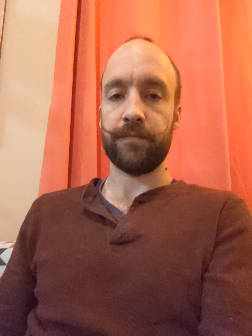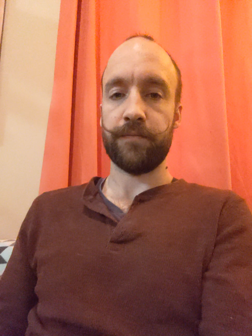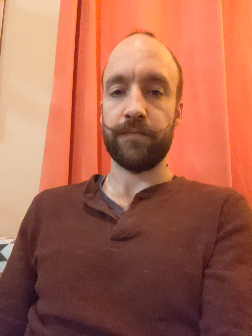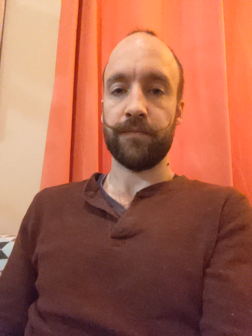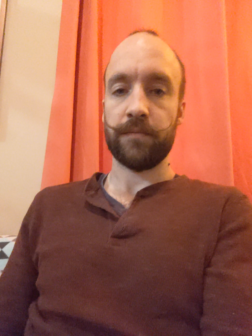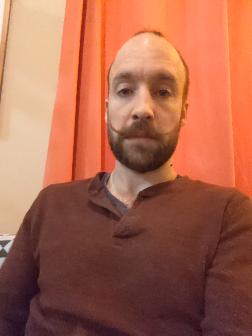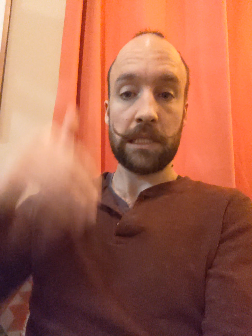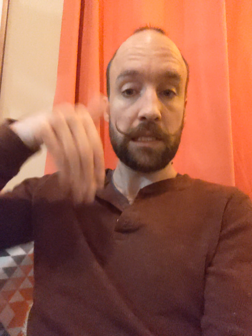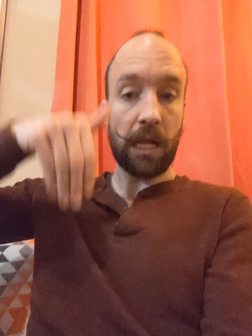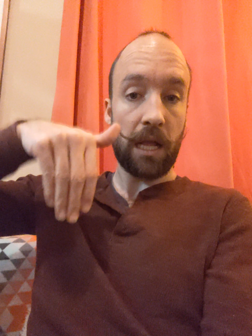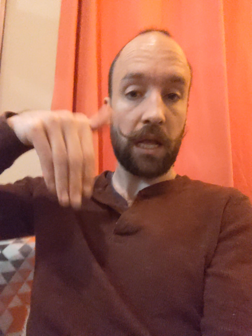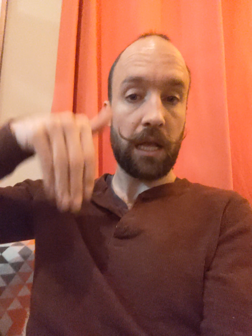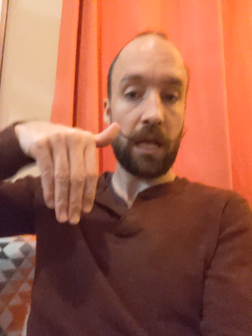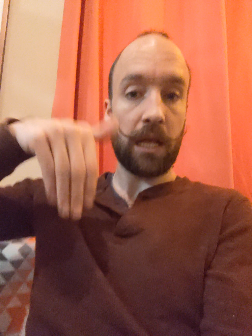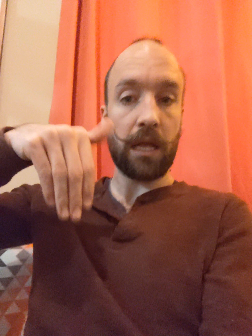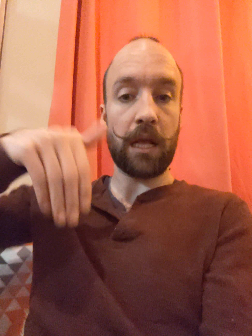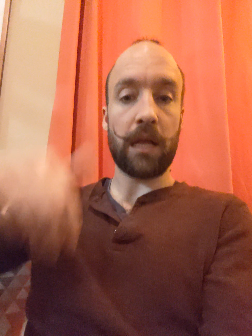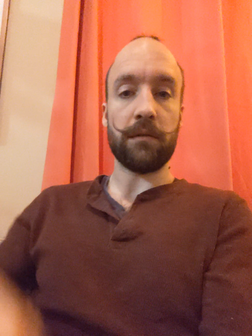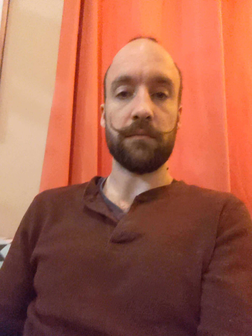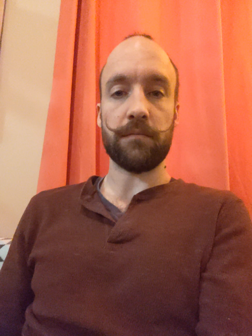night